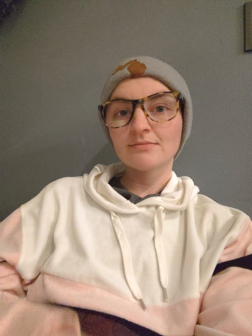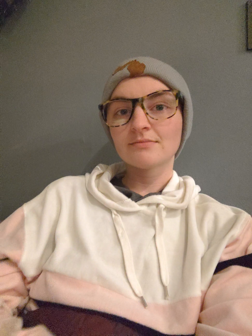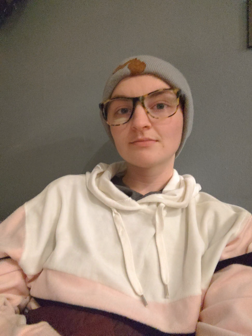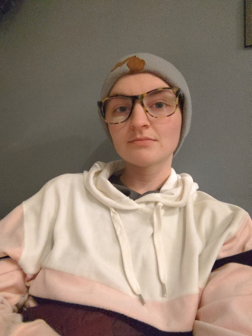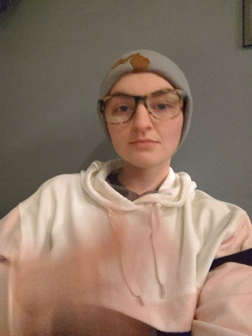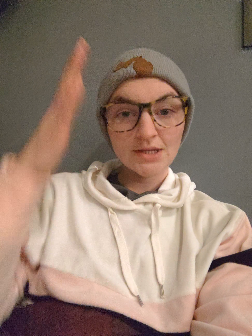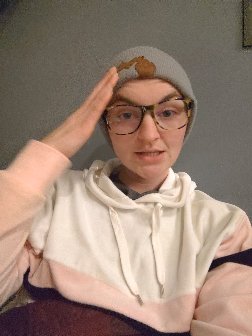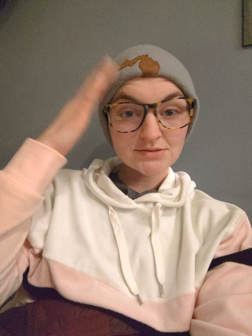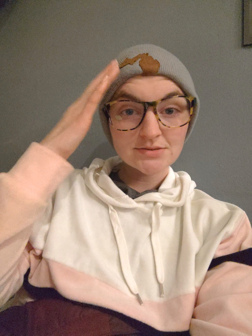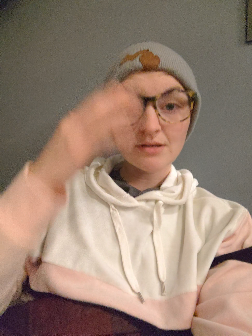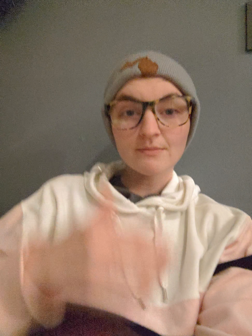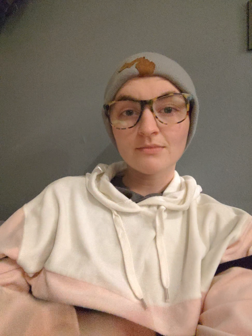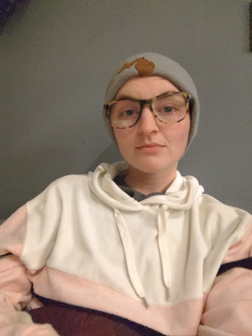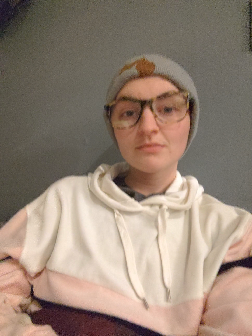hat